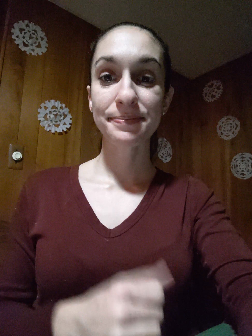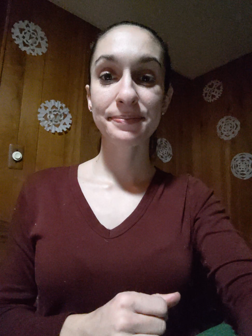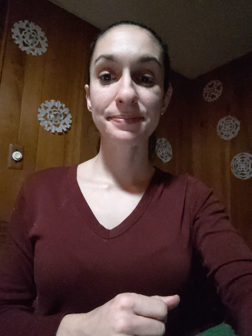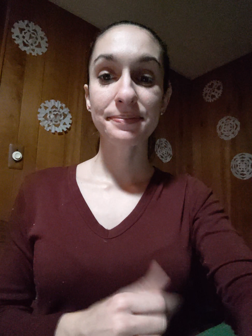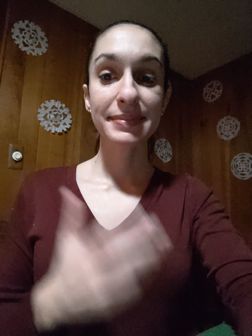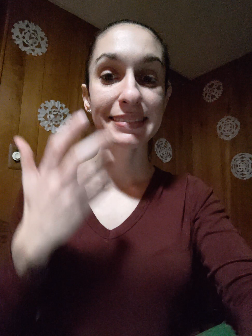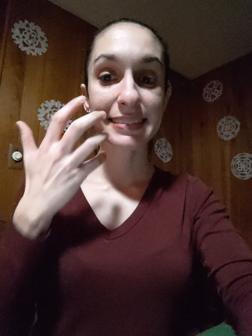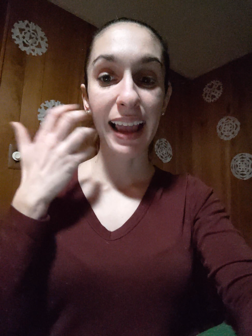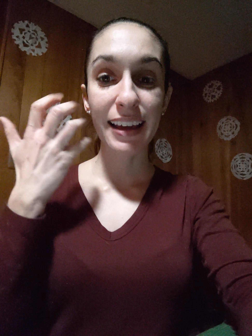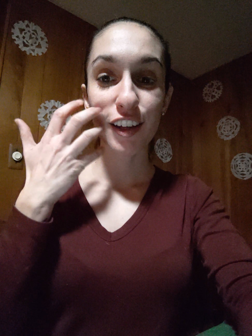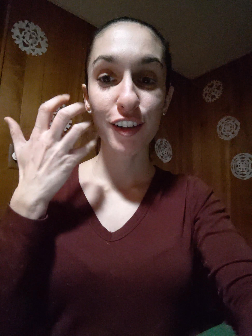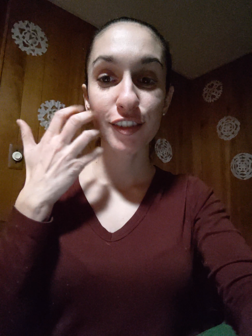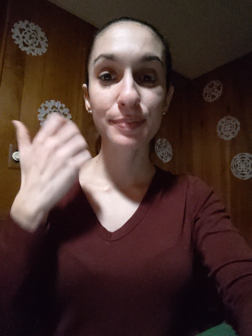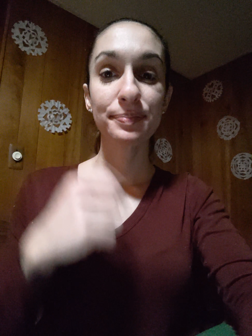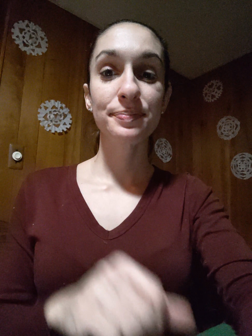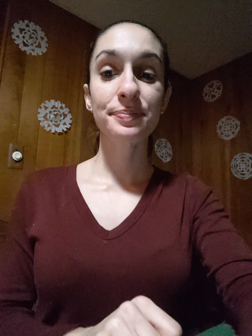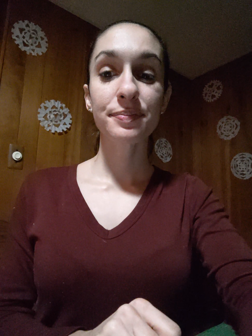tiger